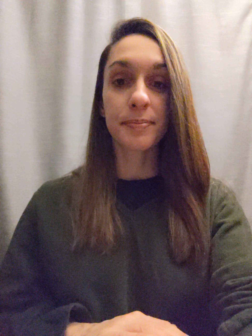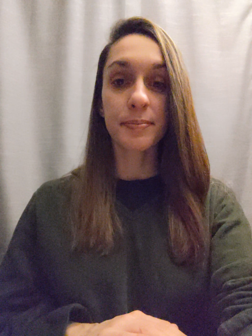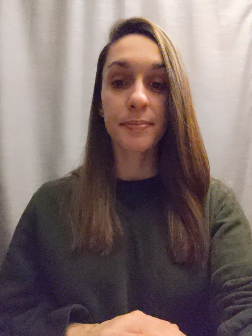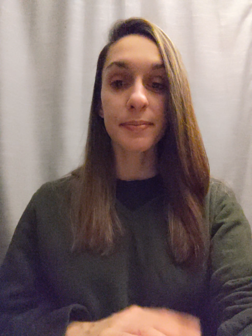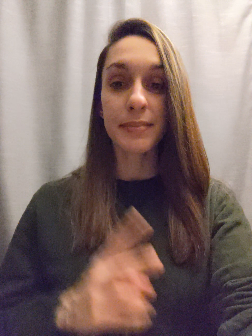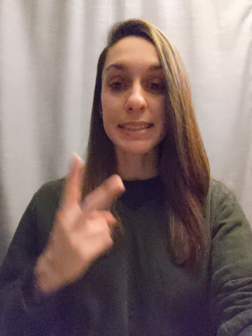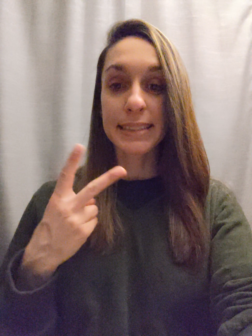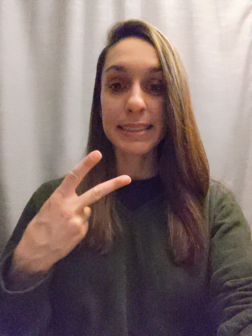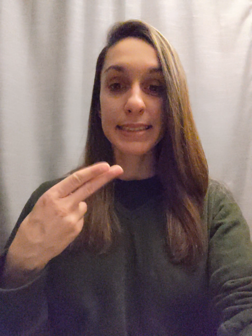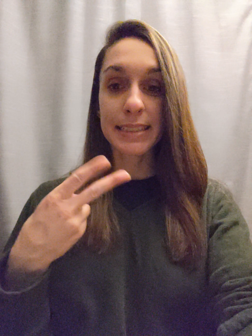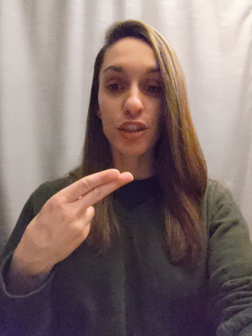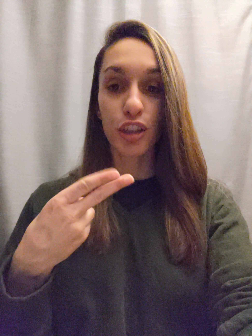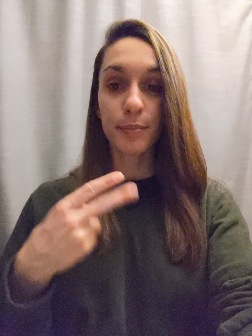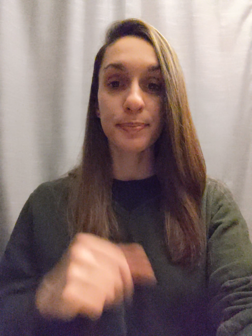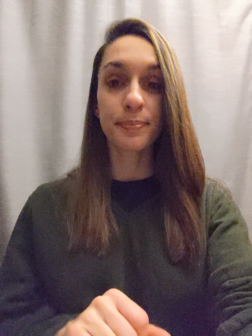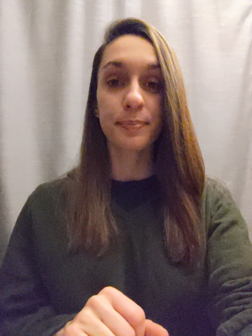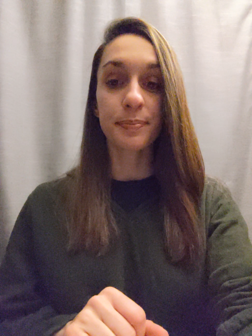scissors